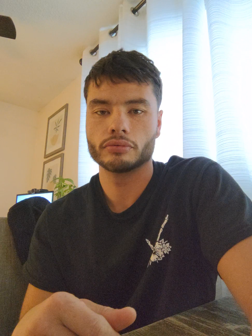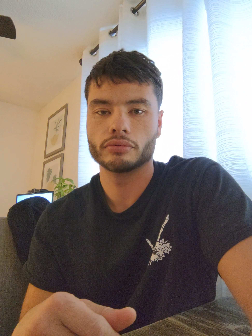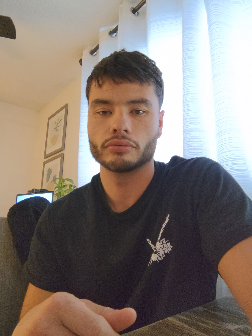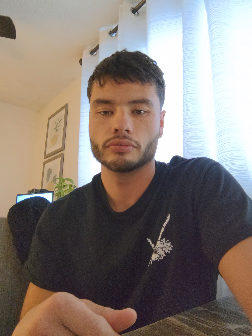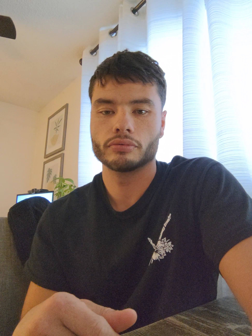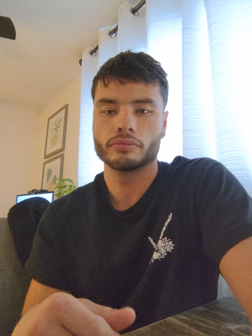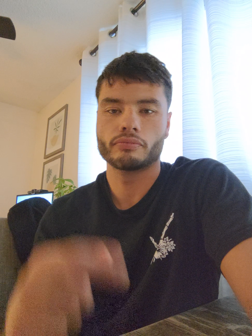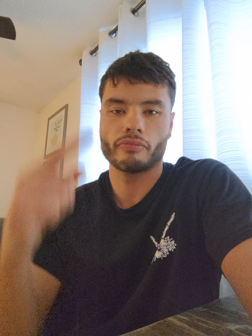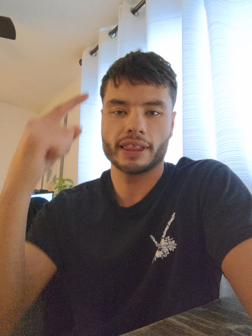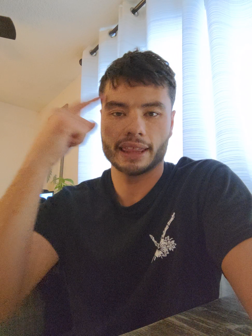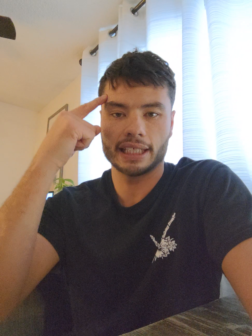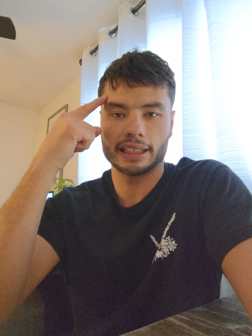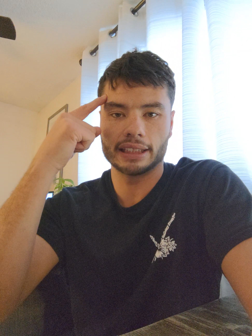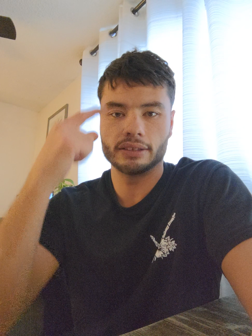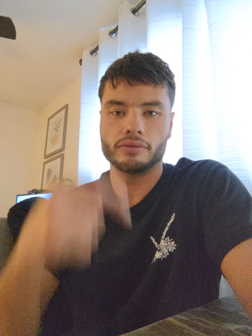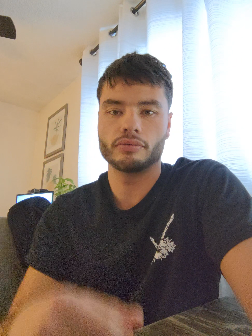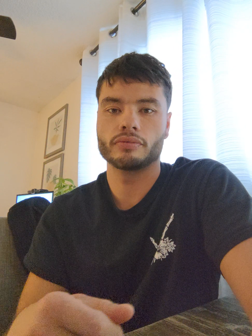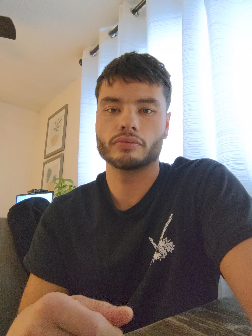think